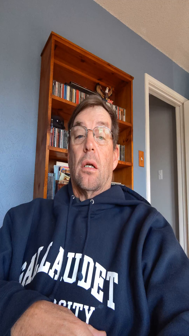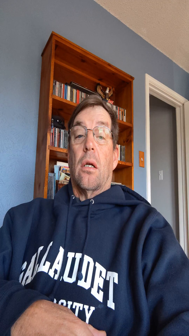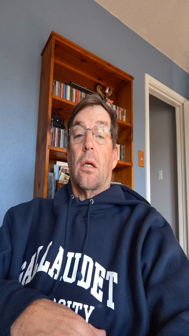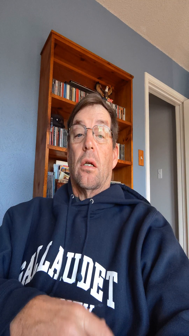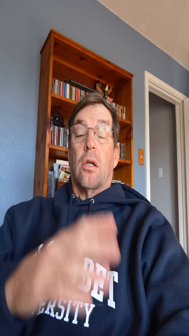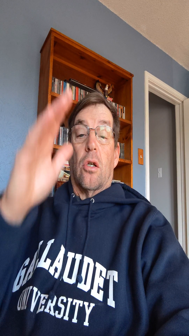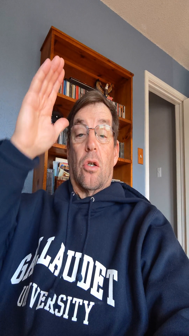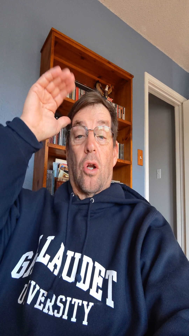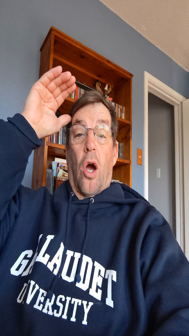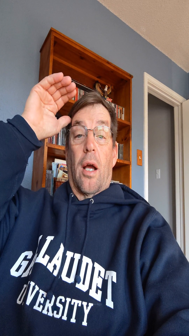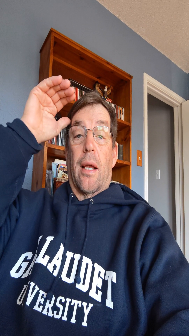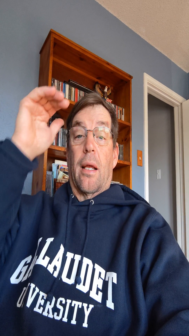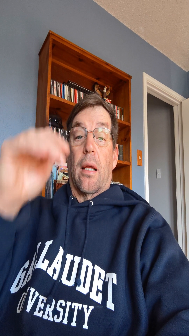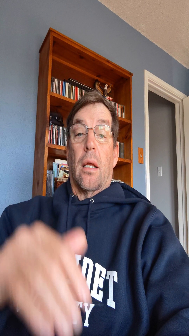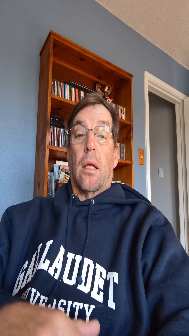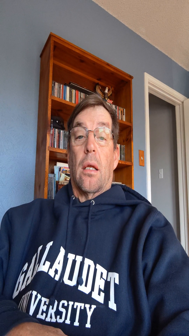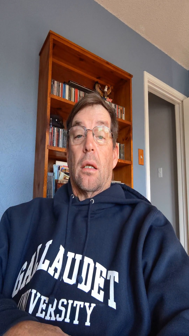donkey